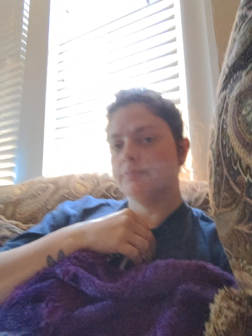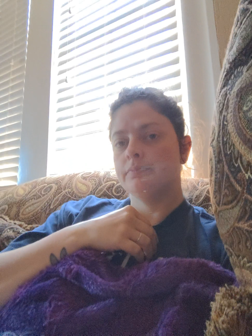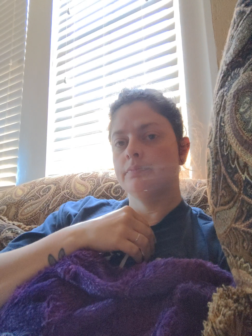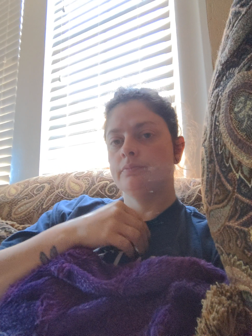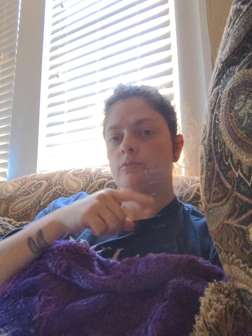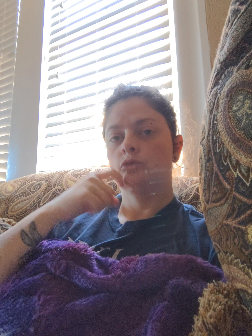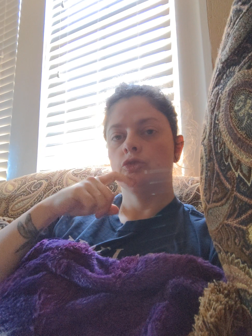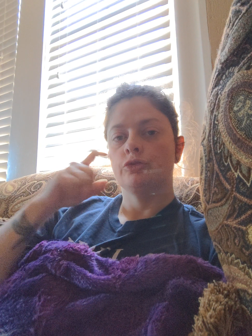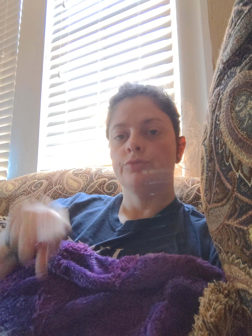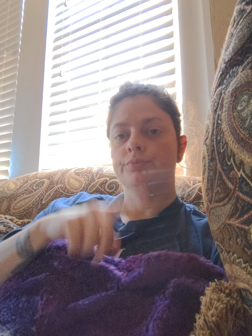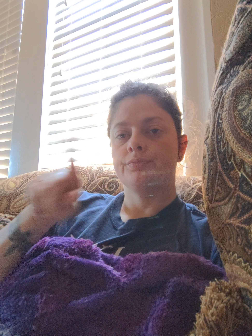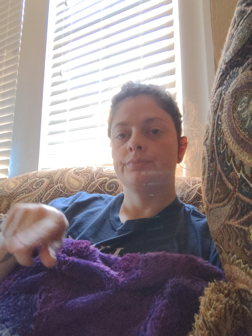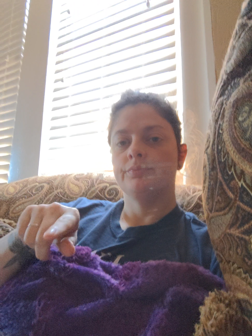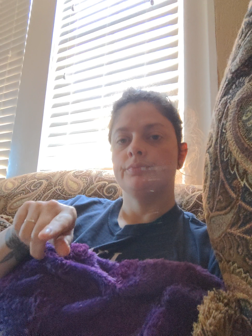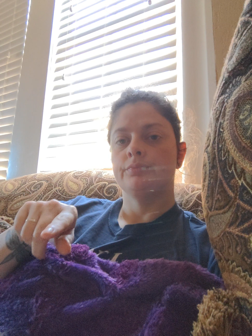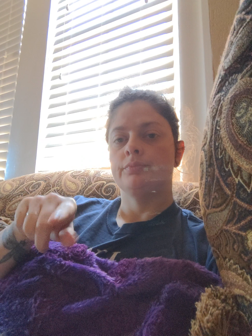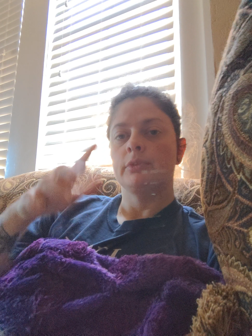dryer